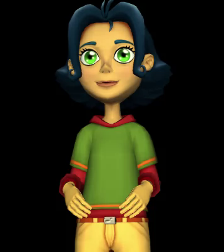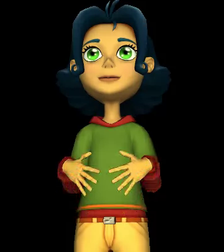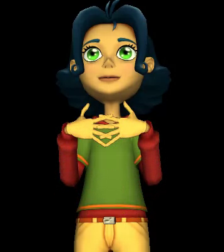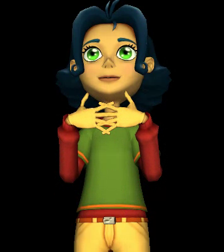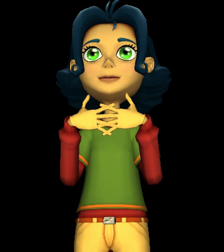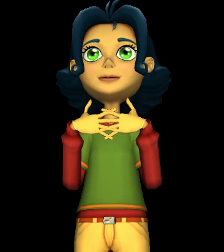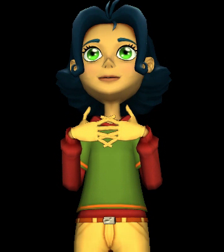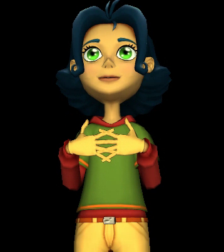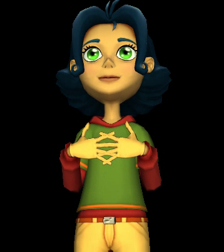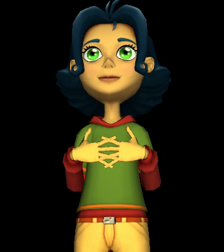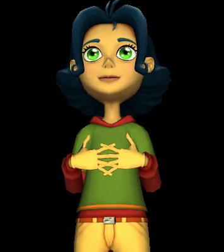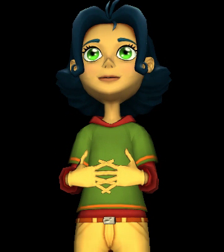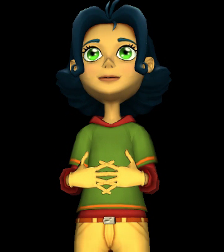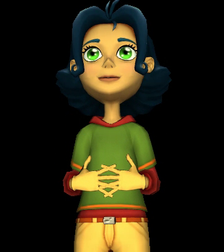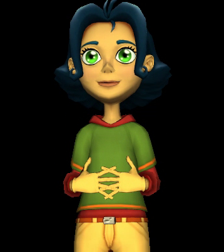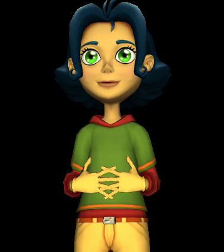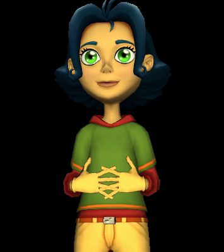جسم